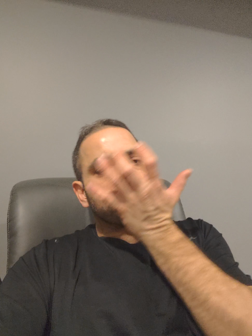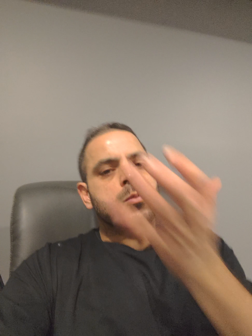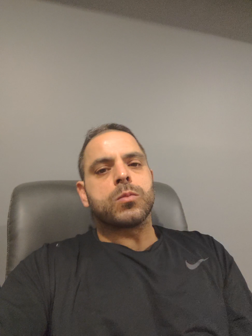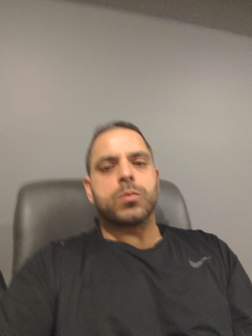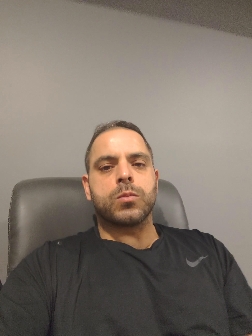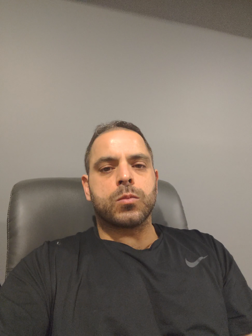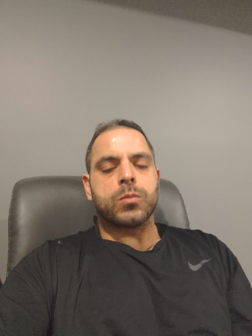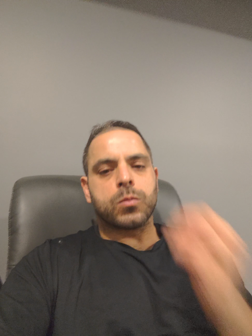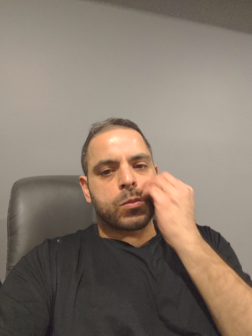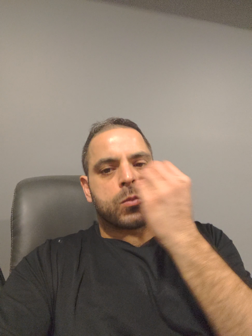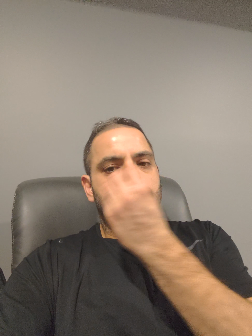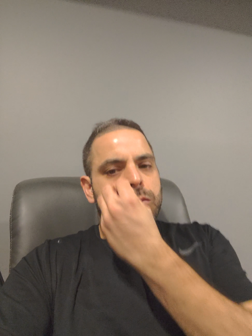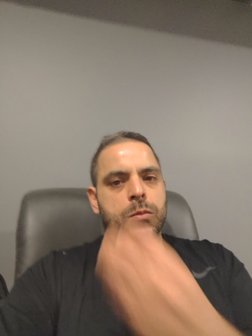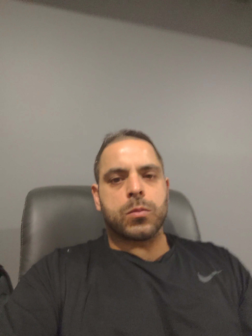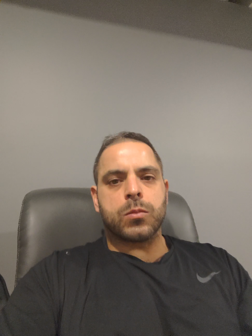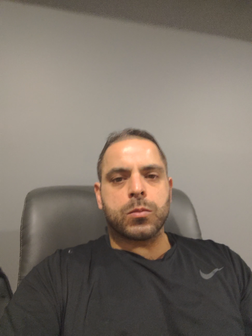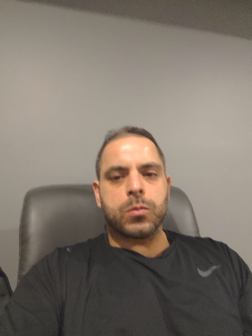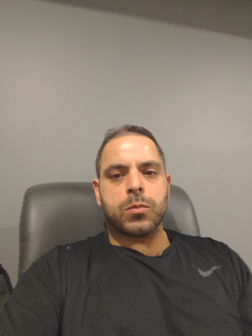flower